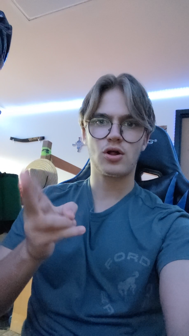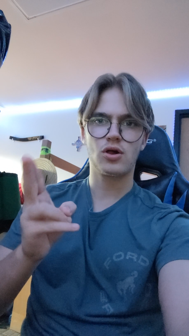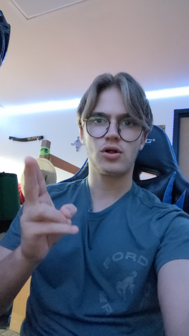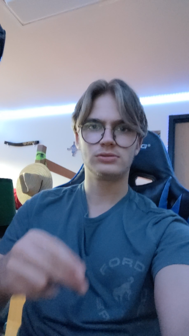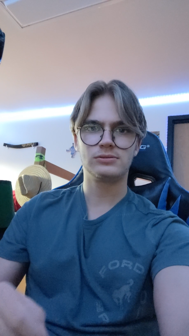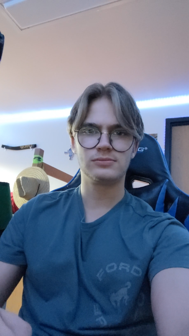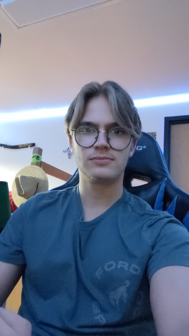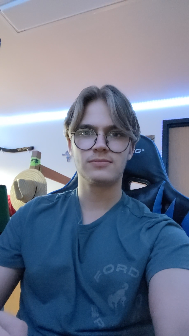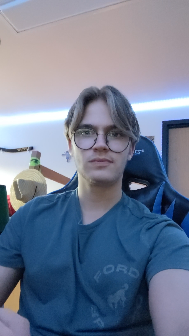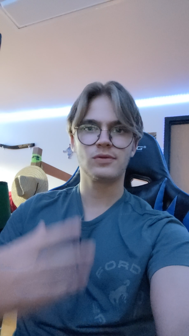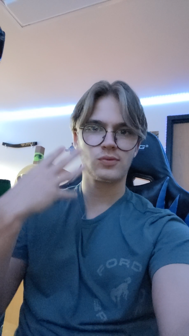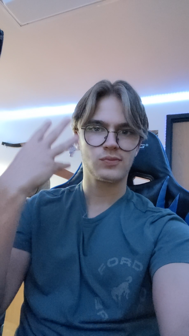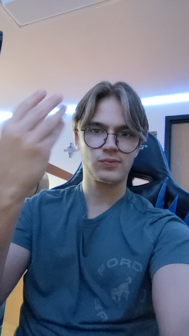going to